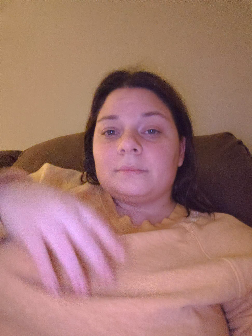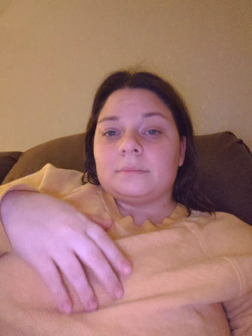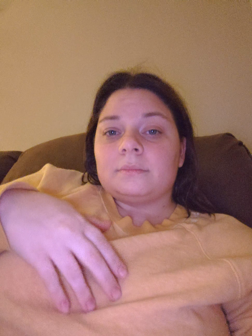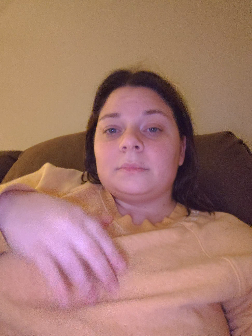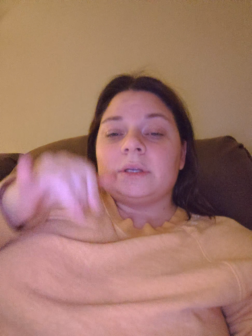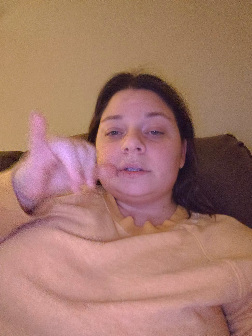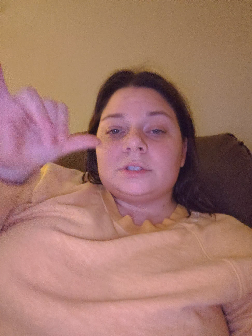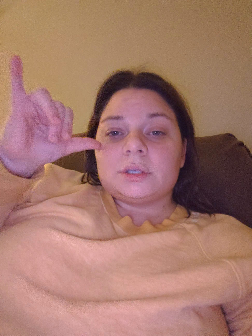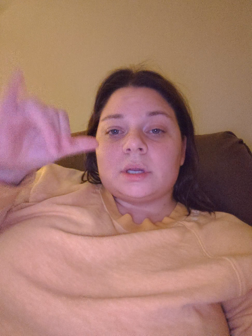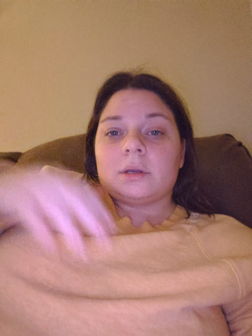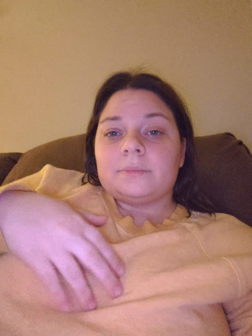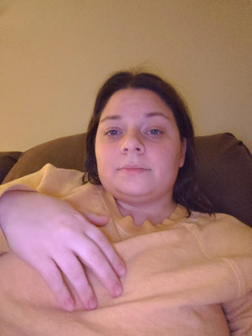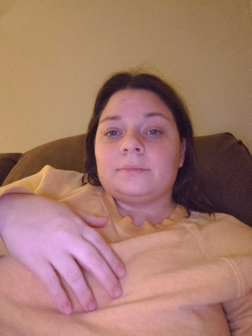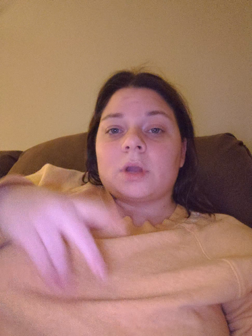yesterday